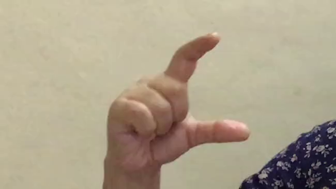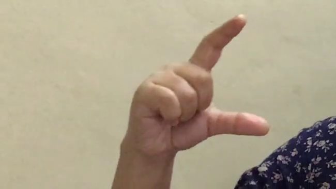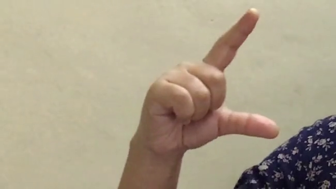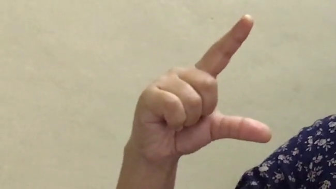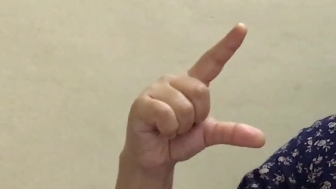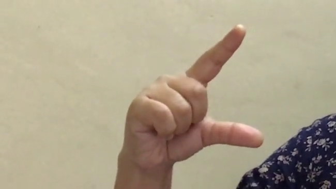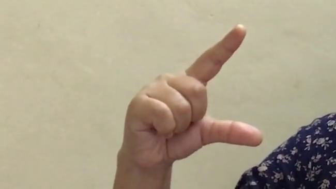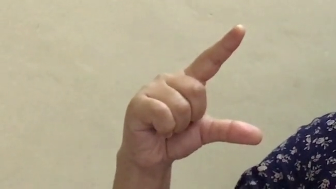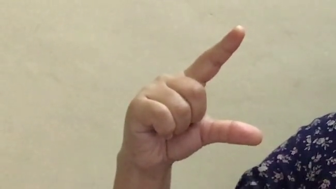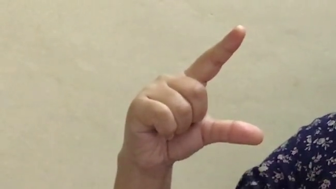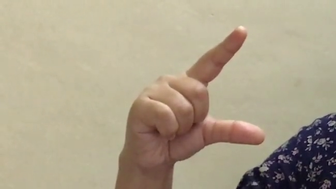ख